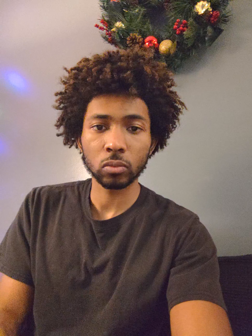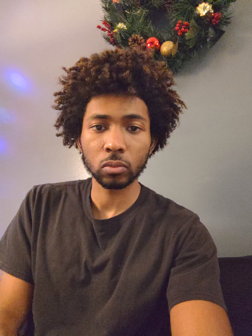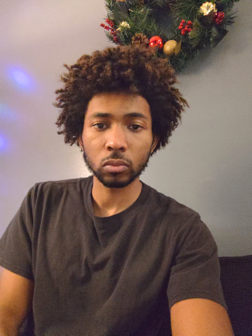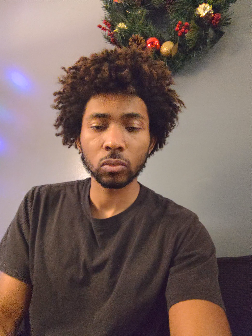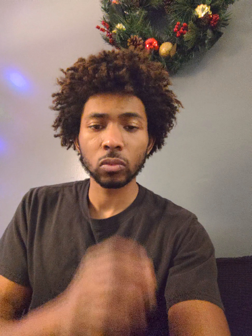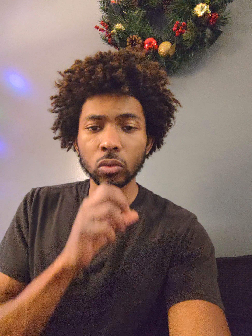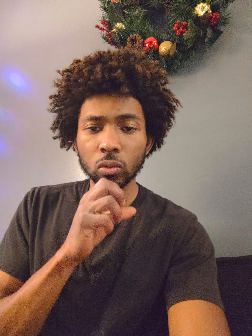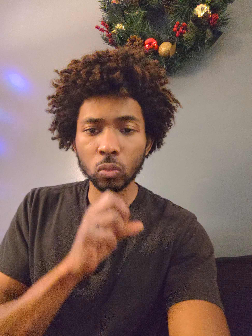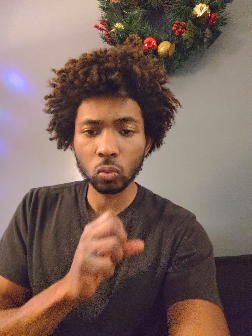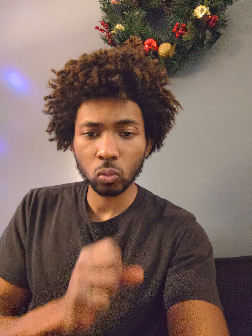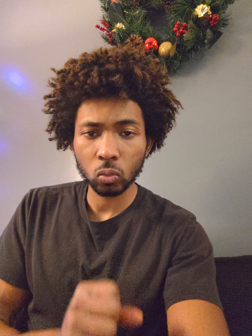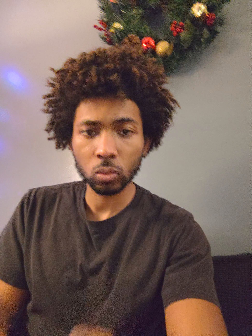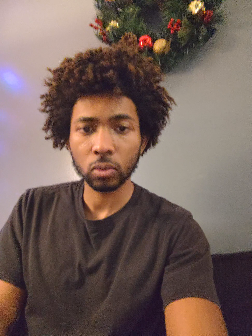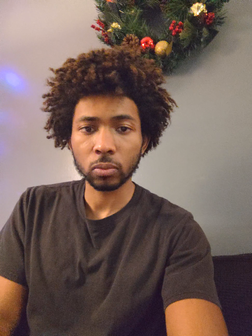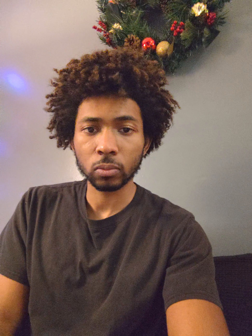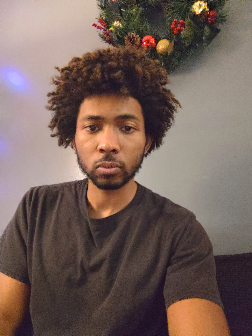old